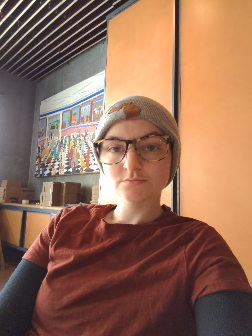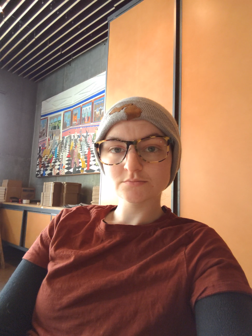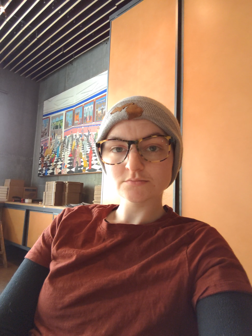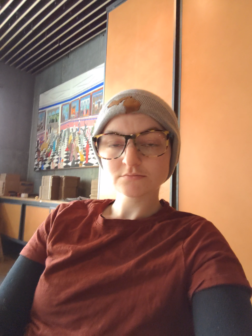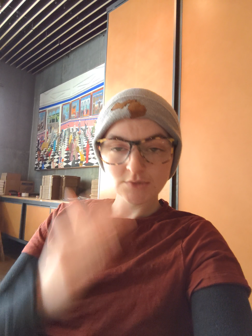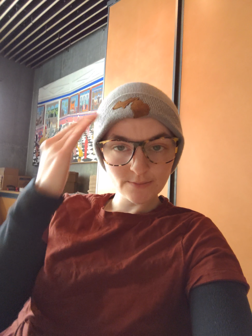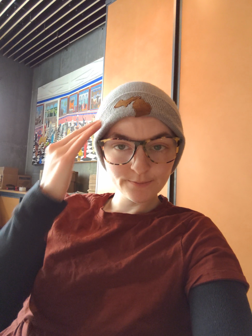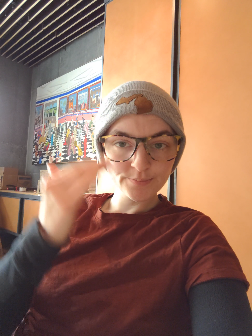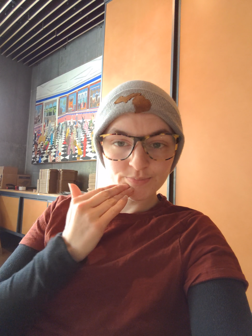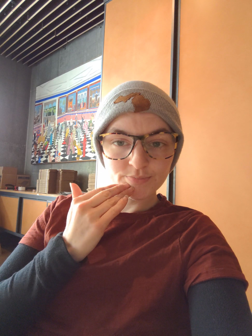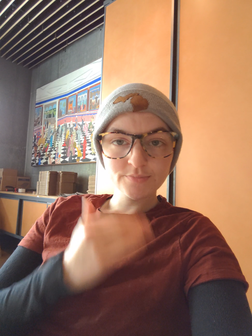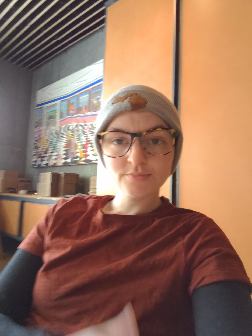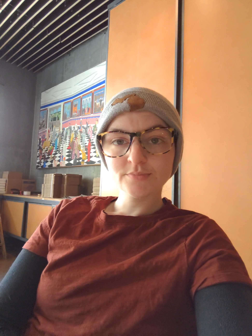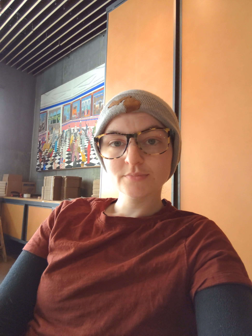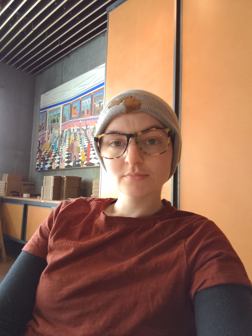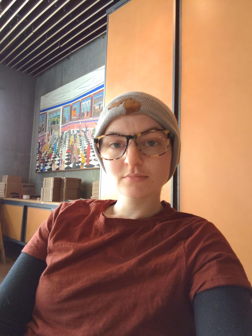head